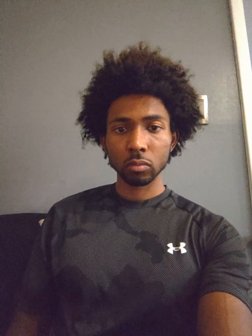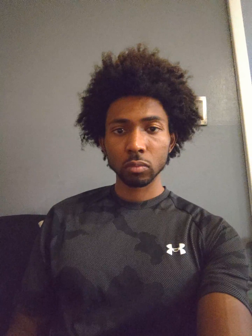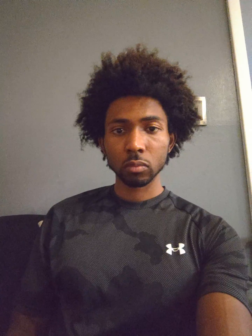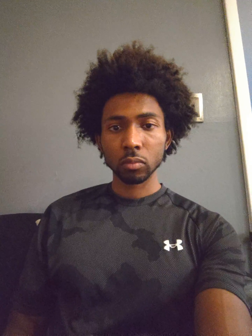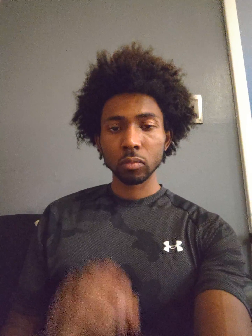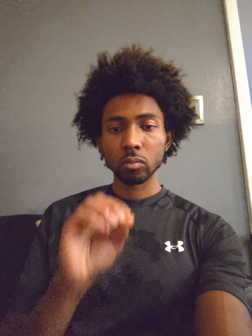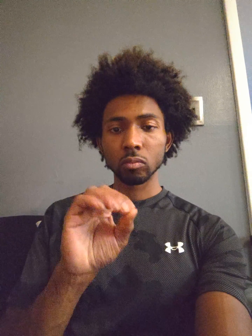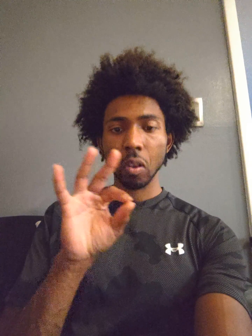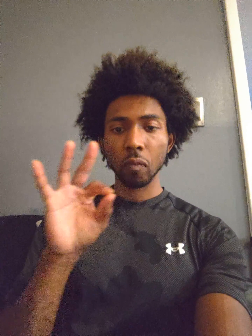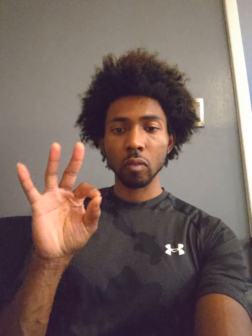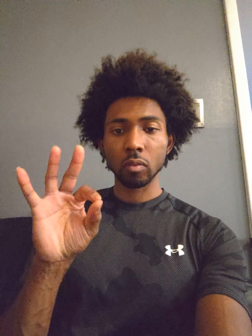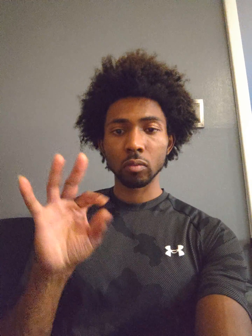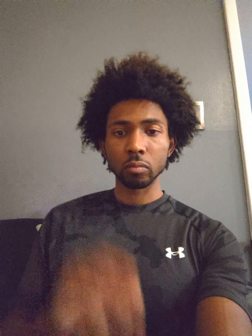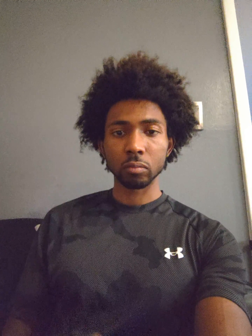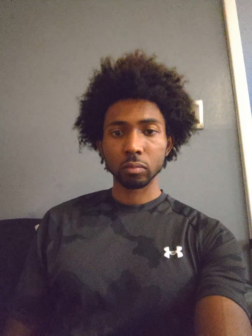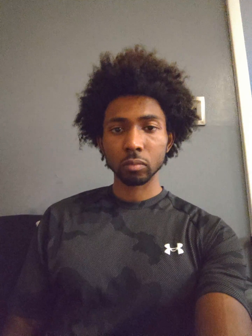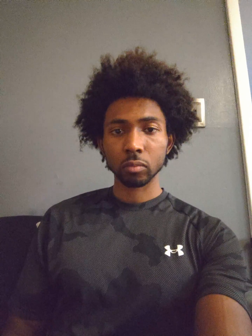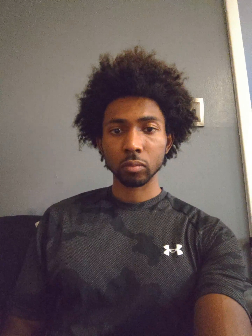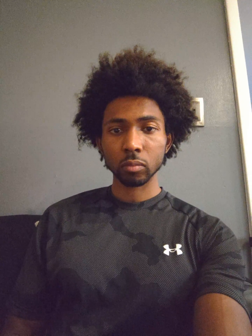off